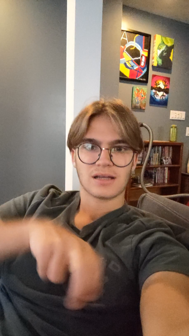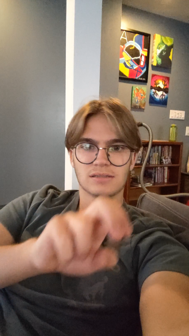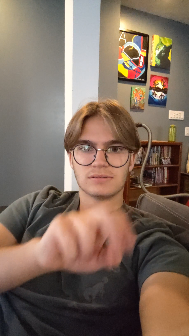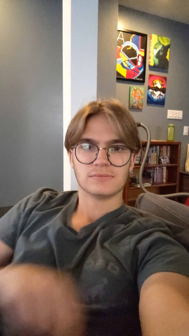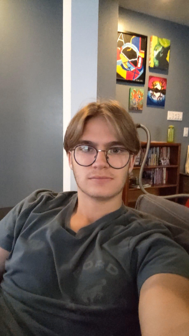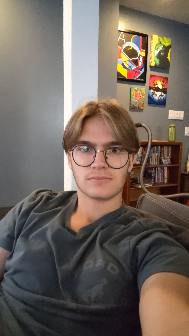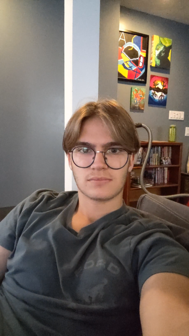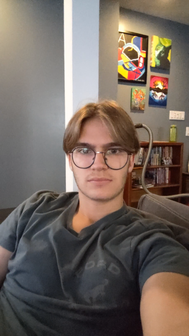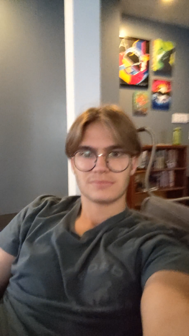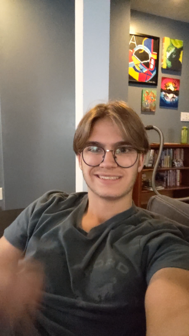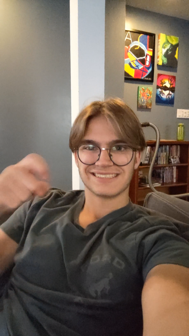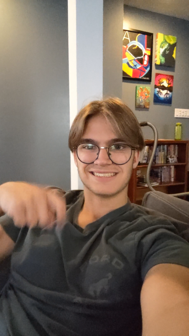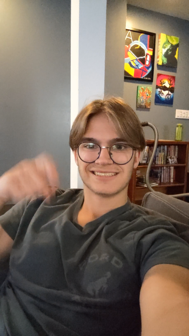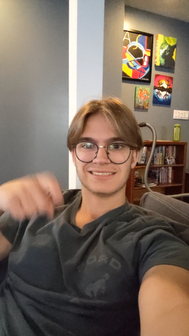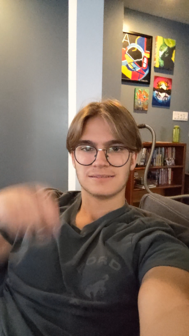need